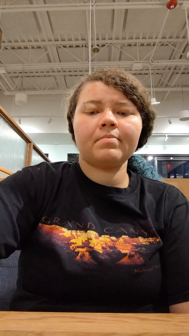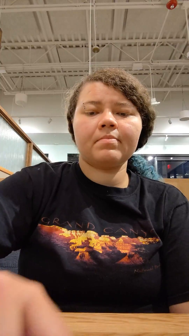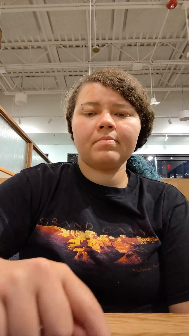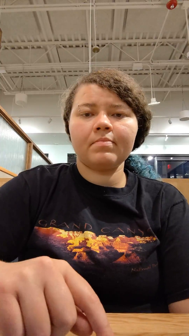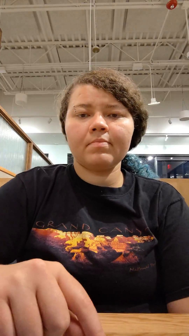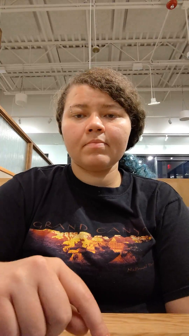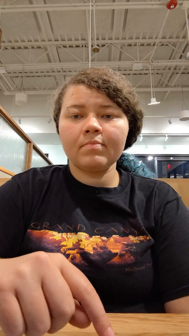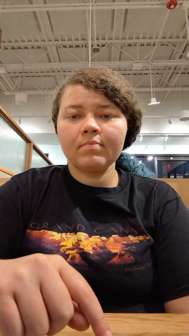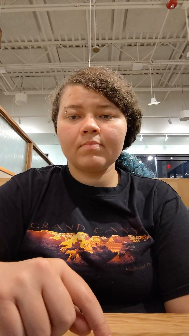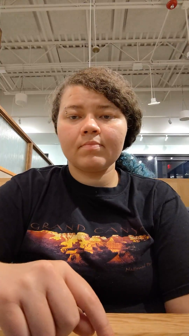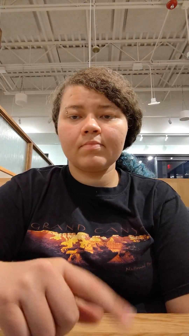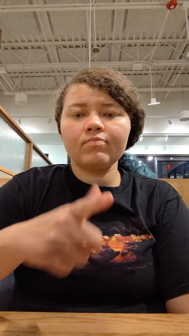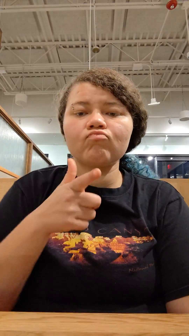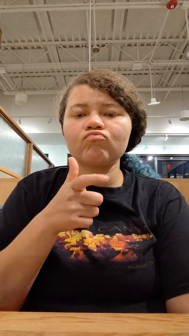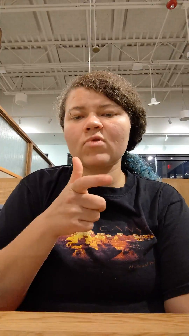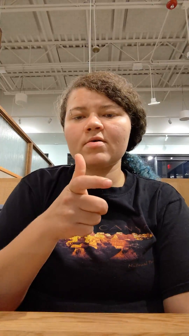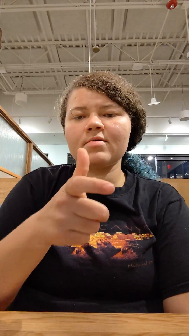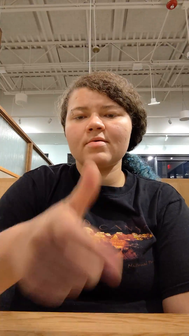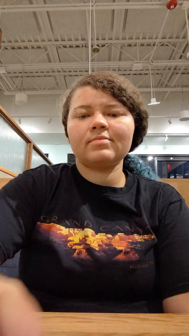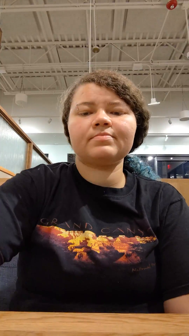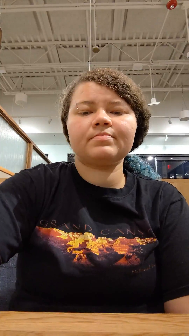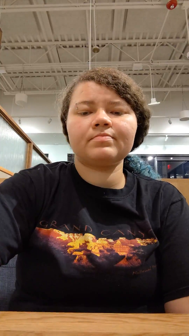run